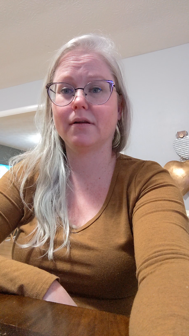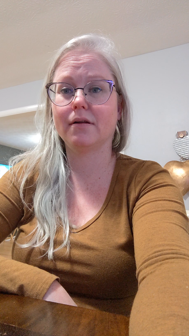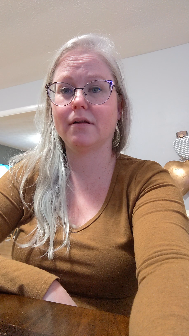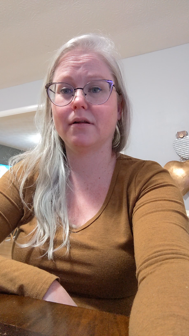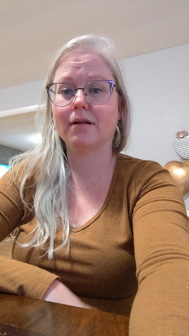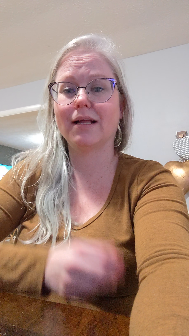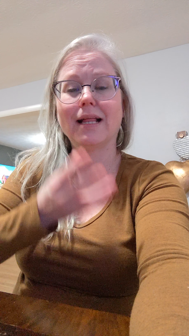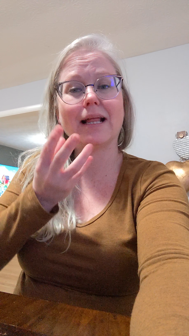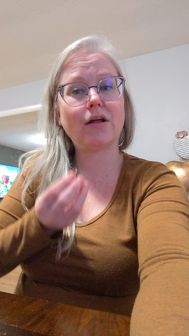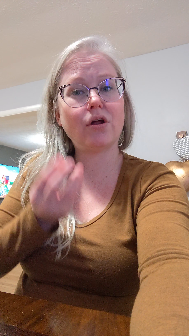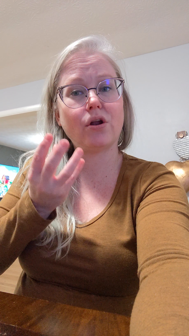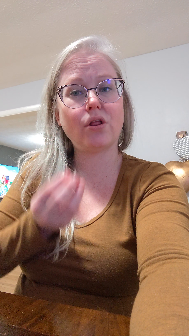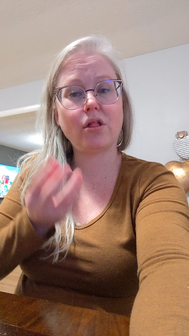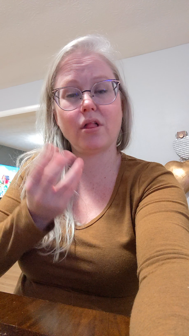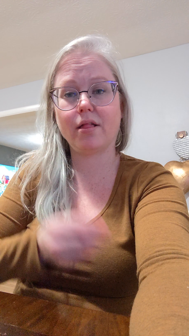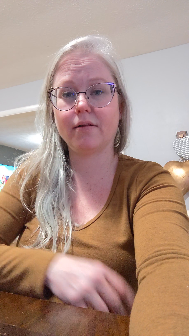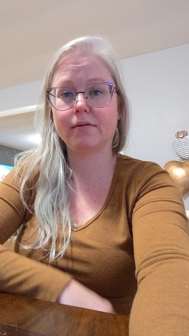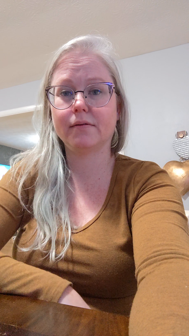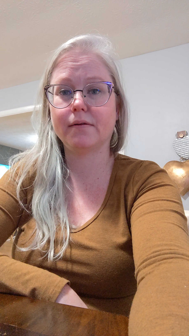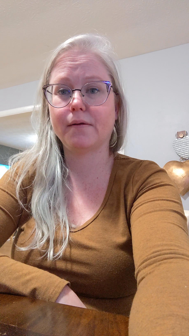gentle